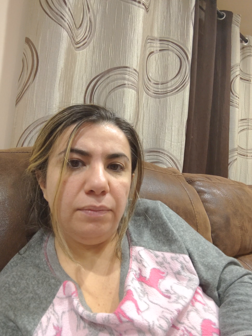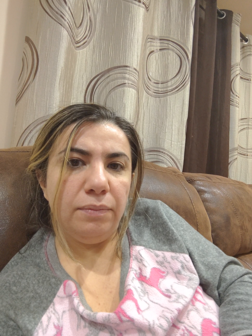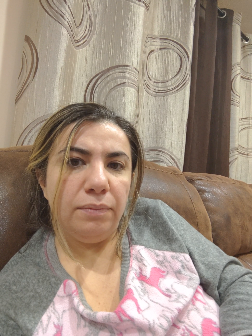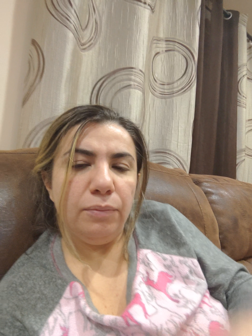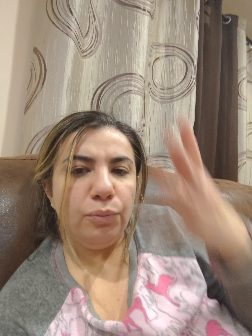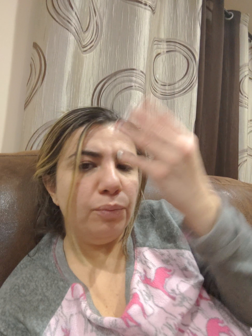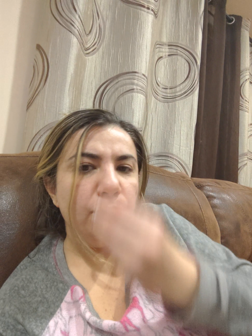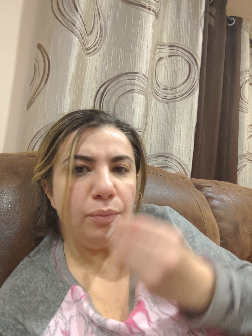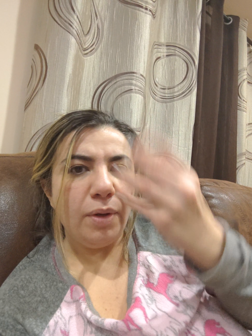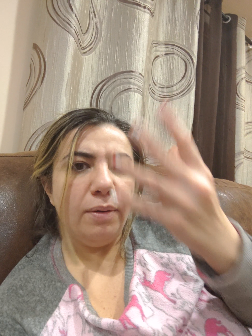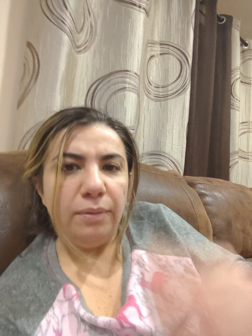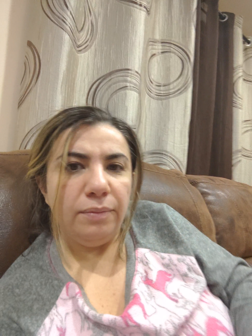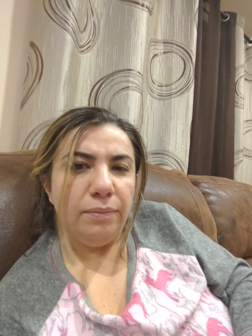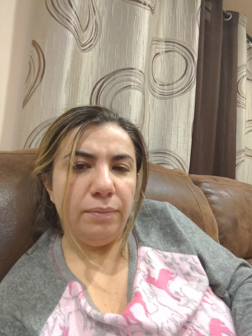pretty